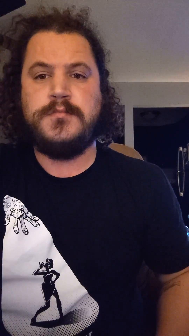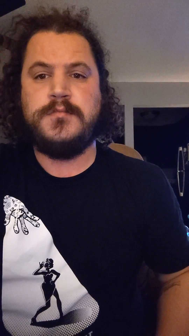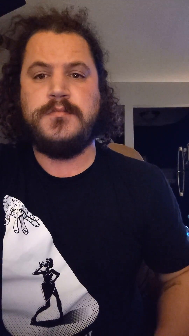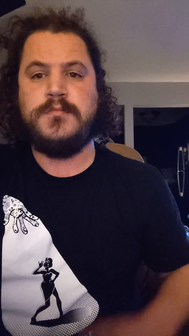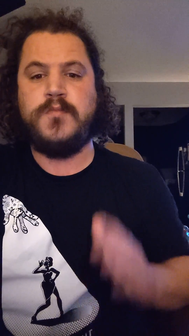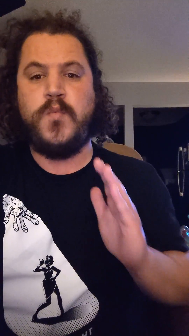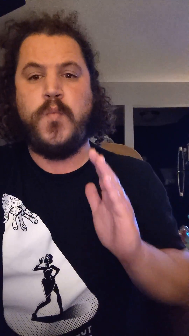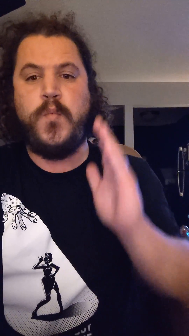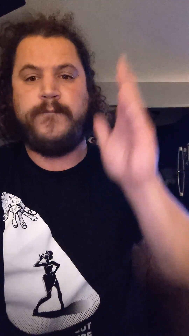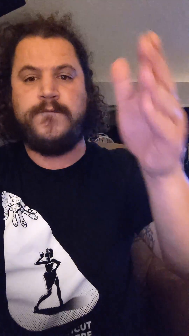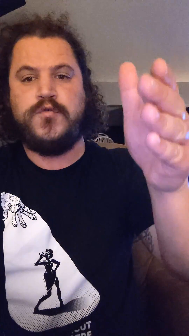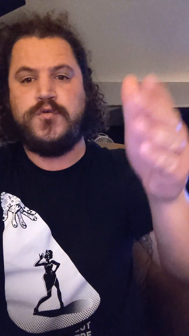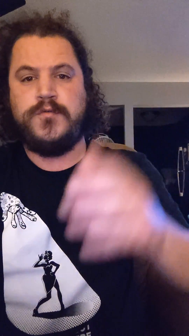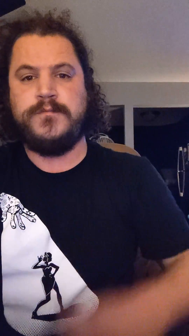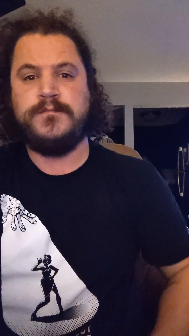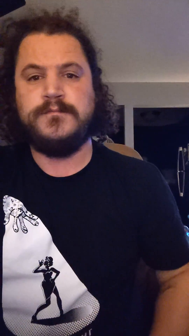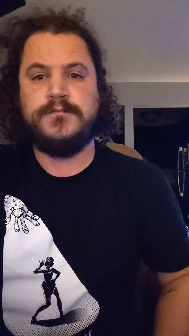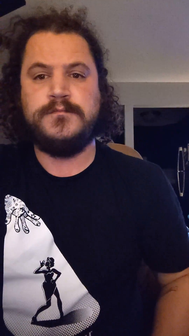over